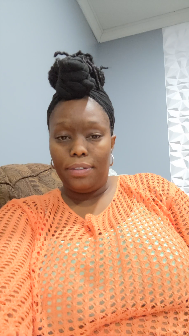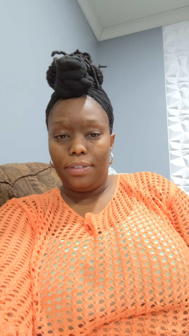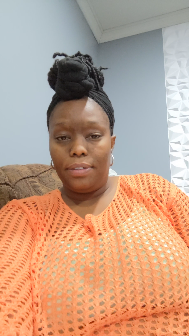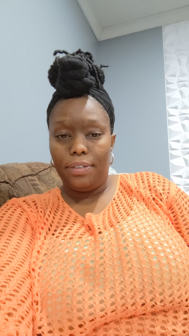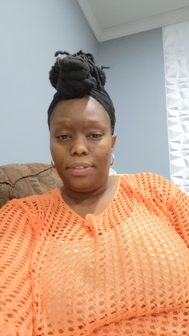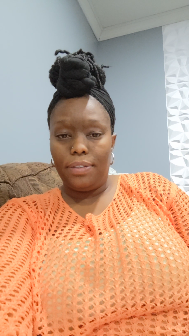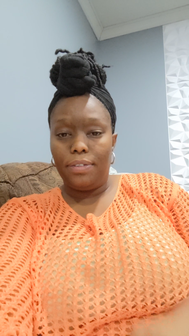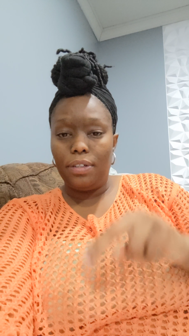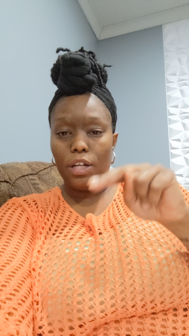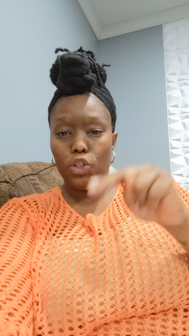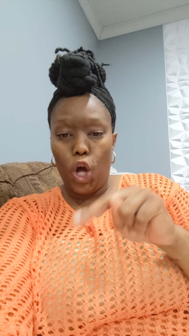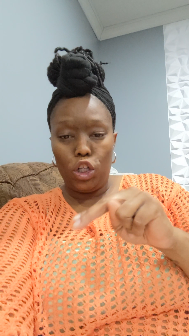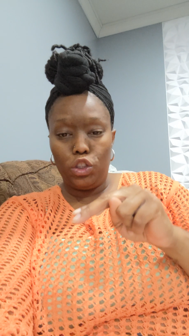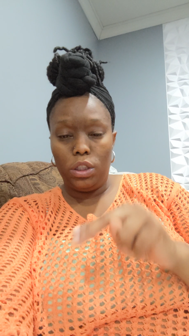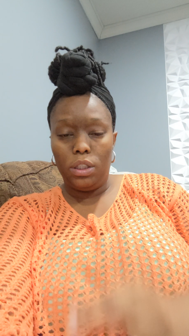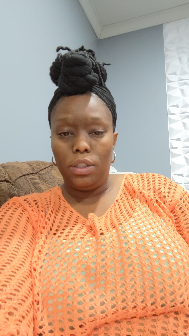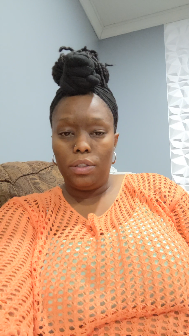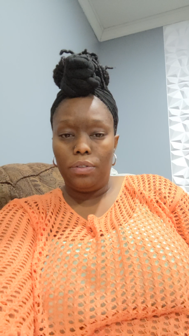nurse